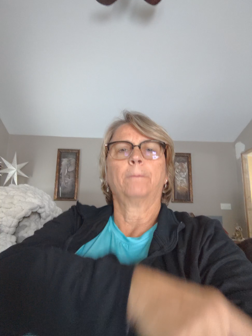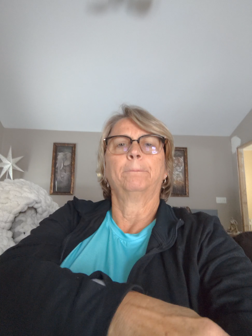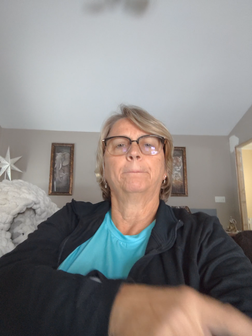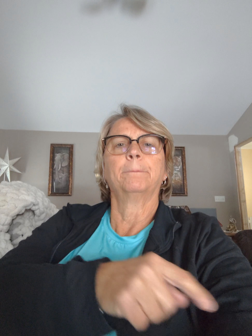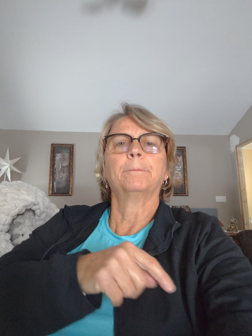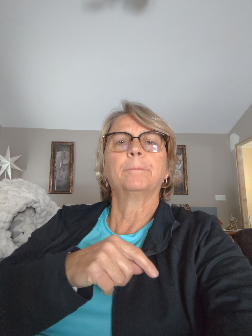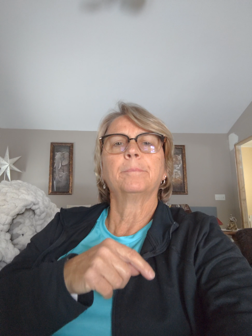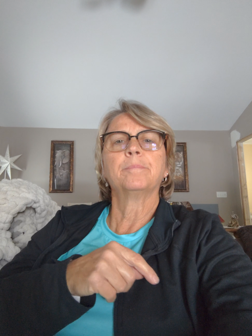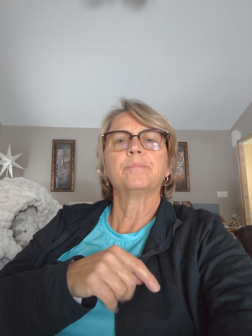arm